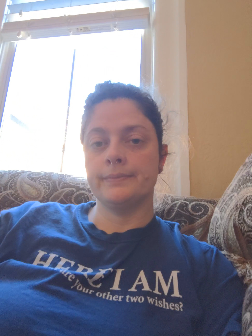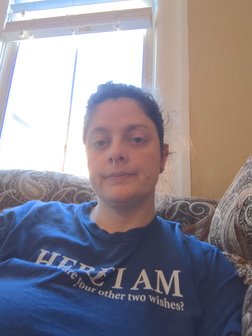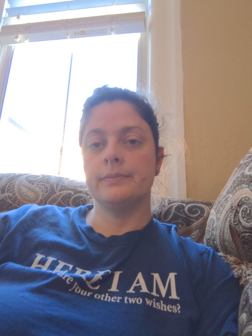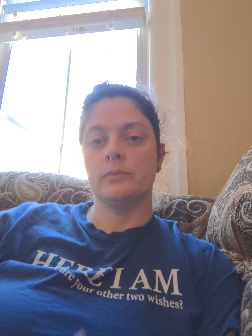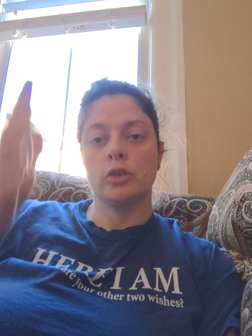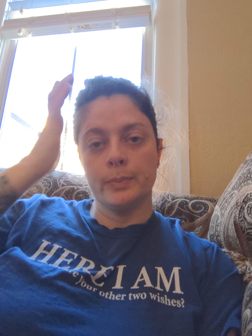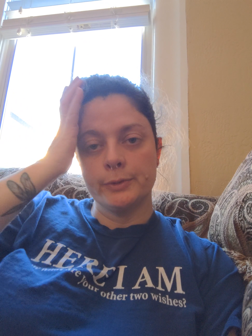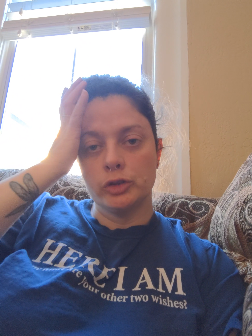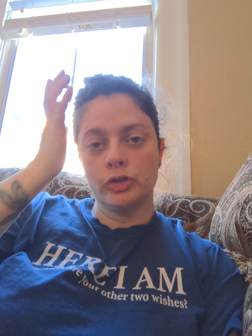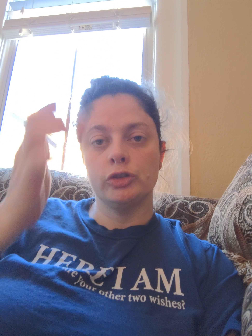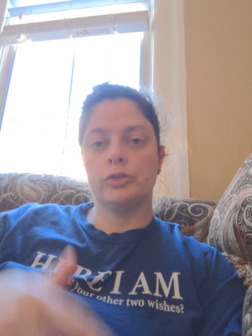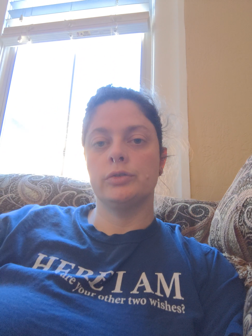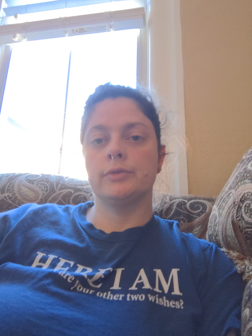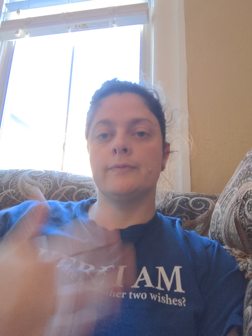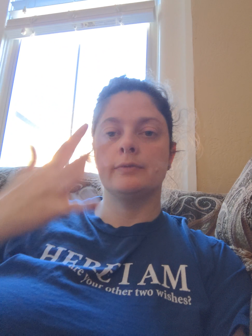garbage